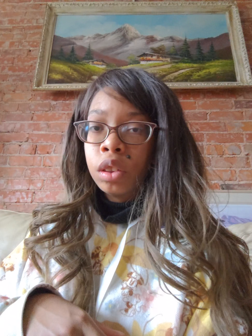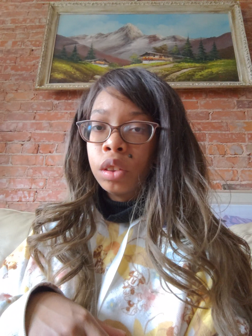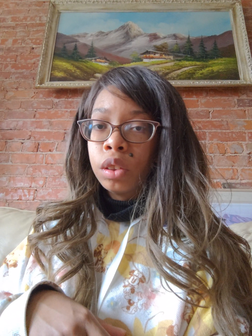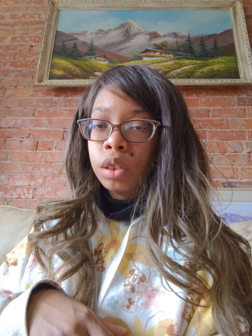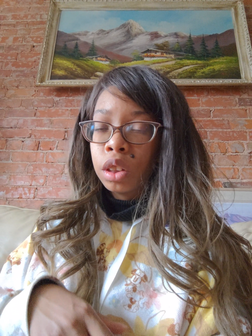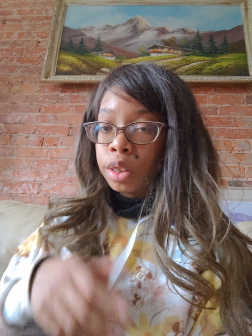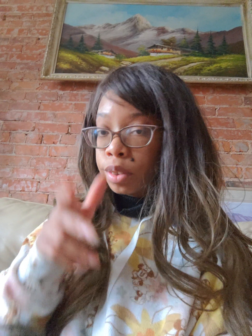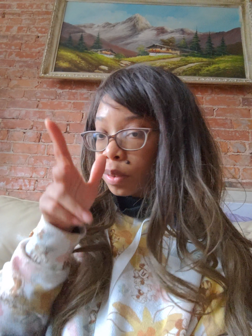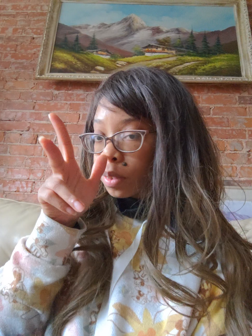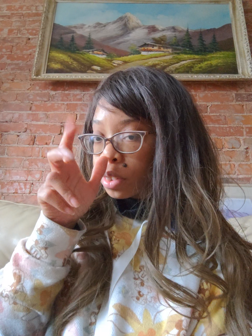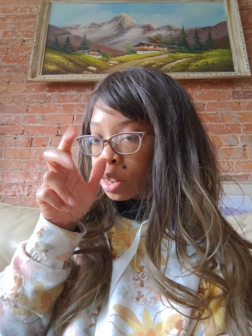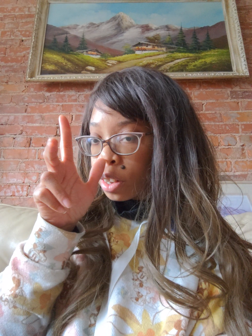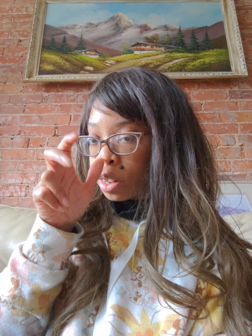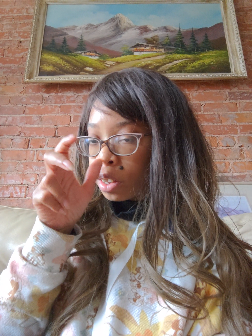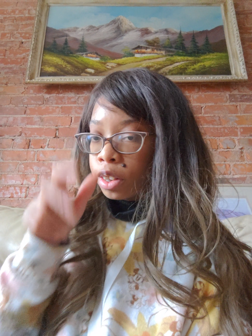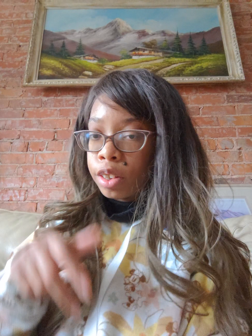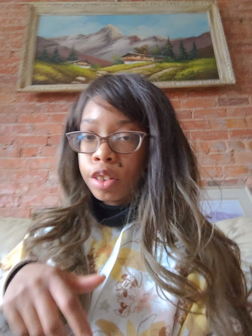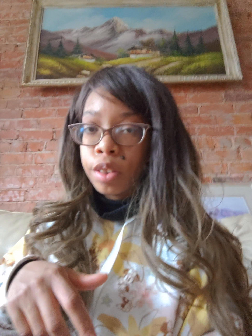bug